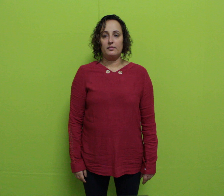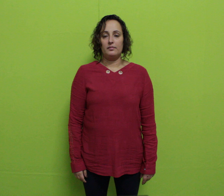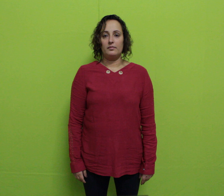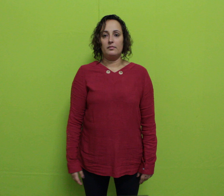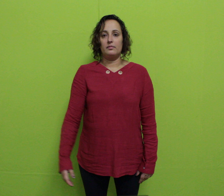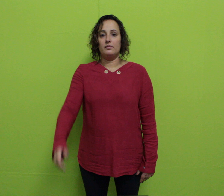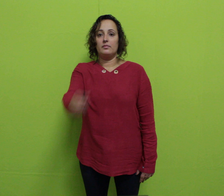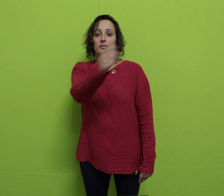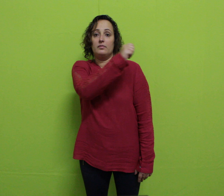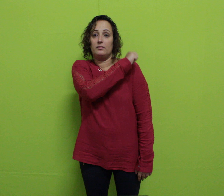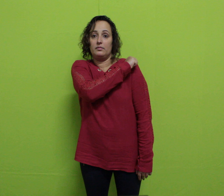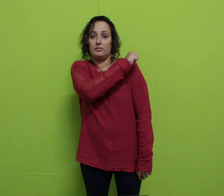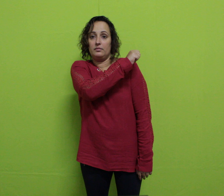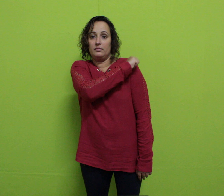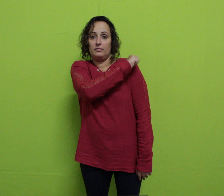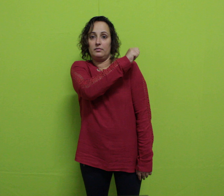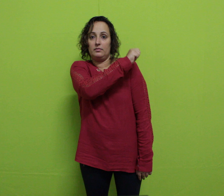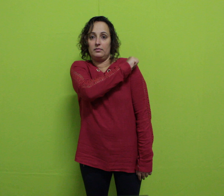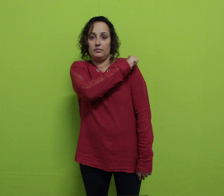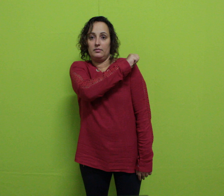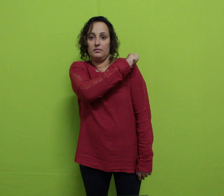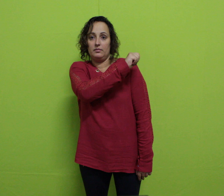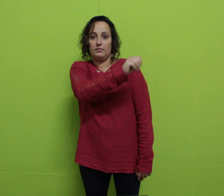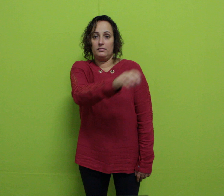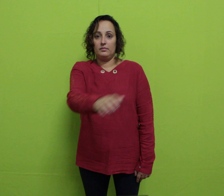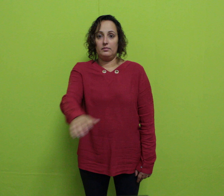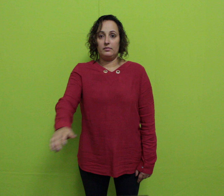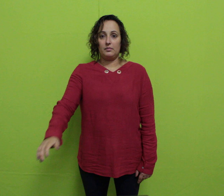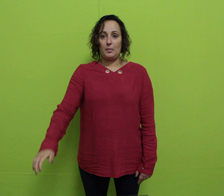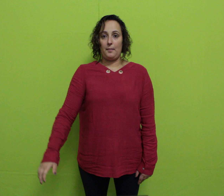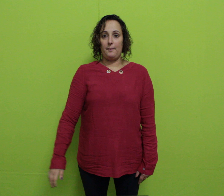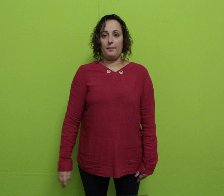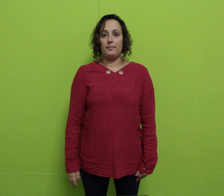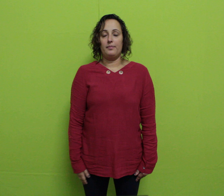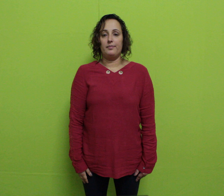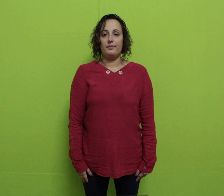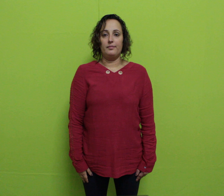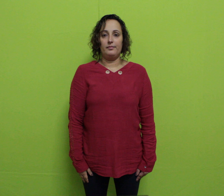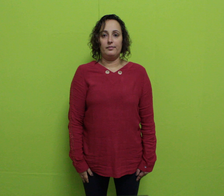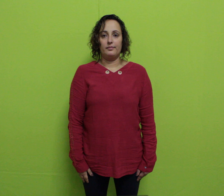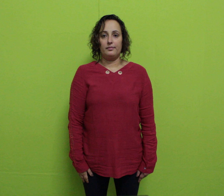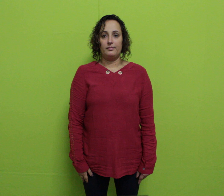aluno